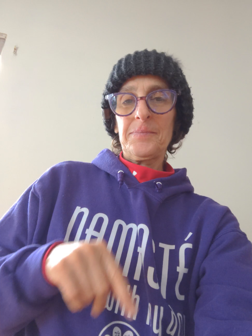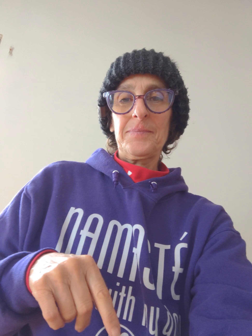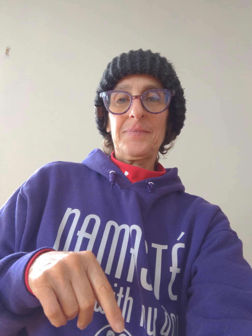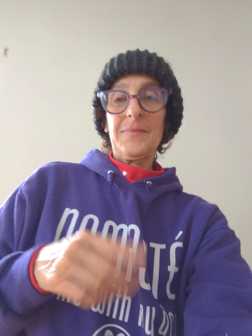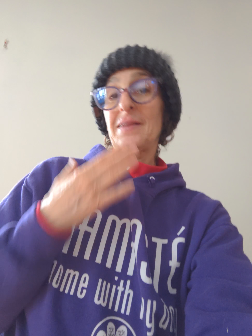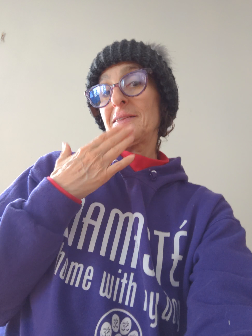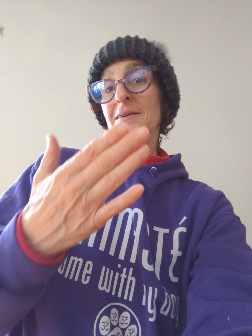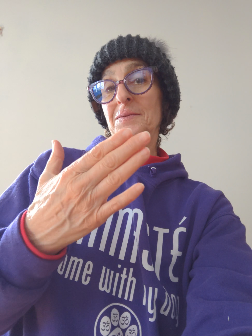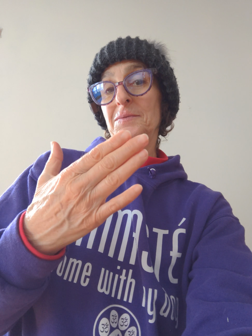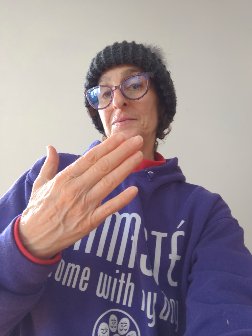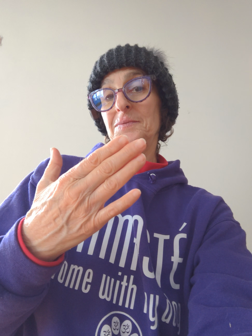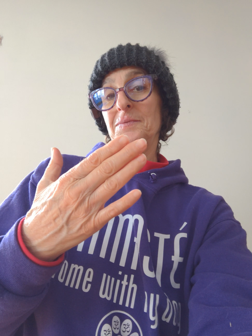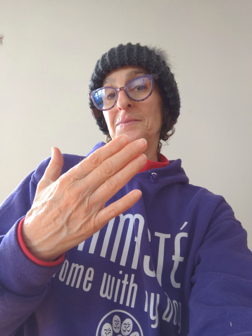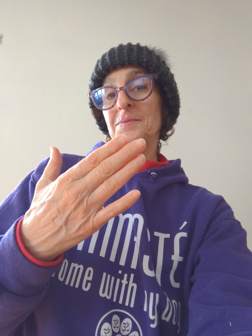thank you